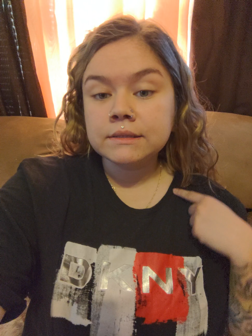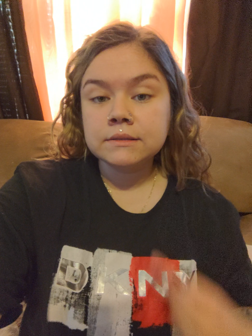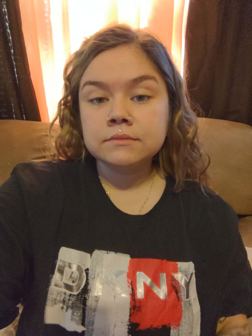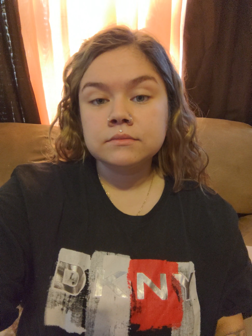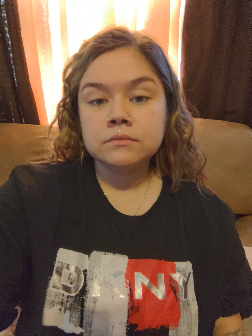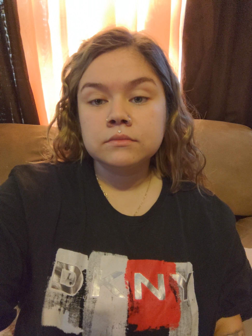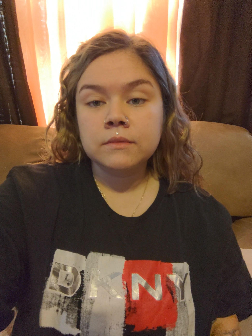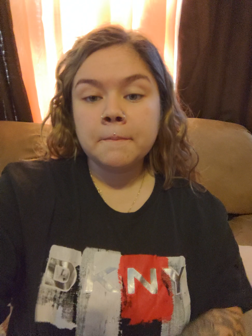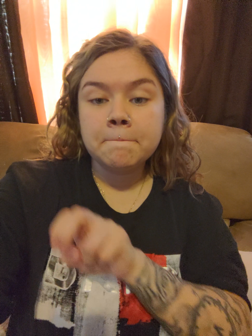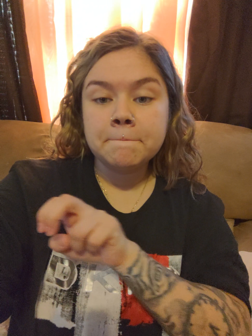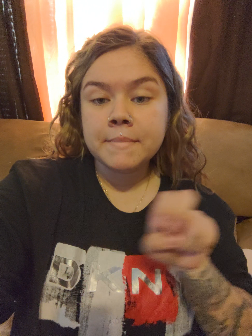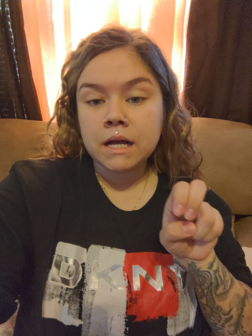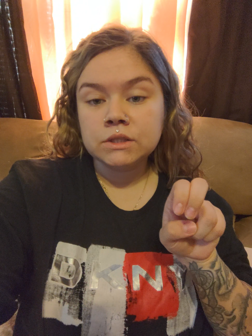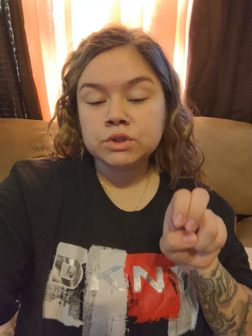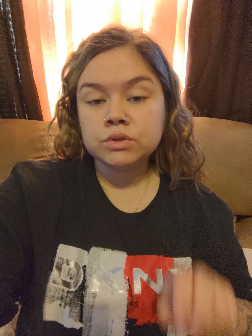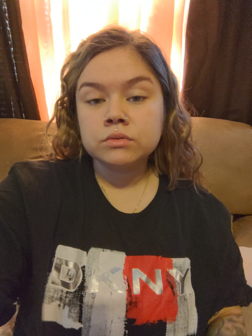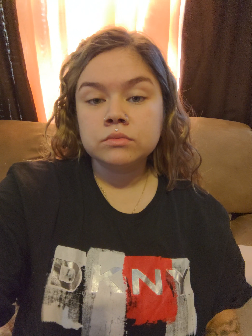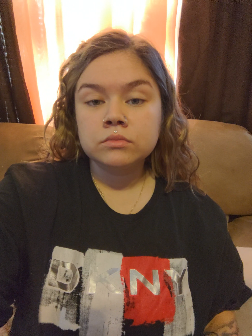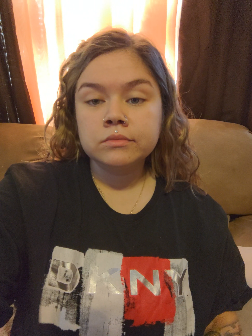bench